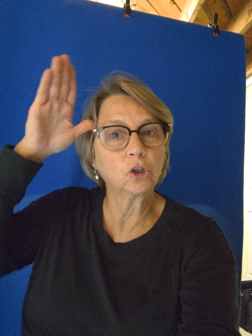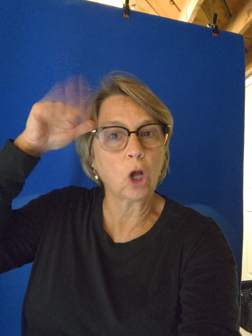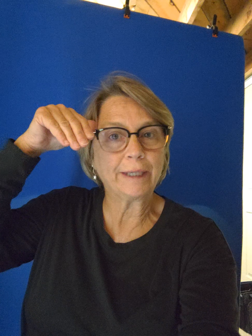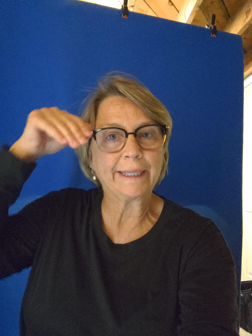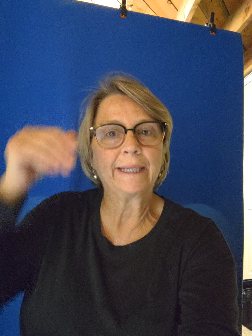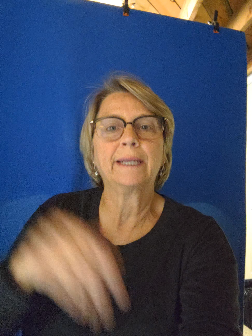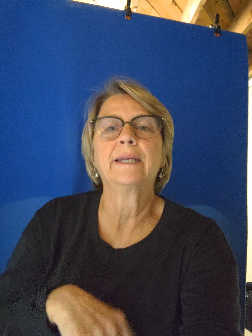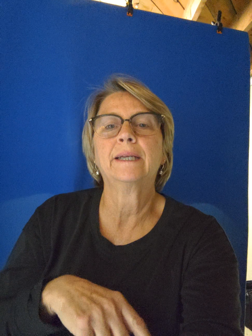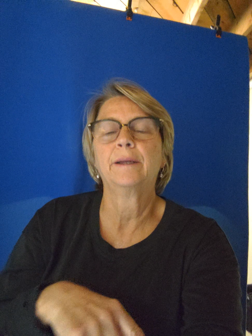donkey